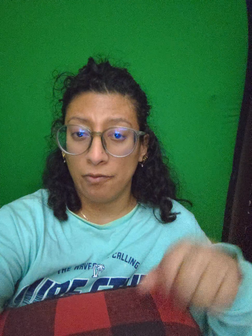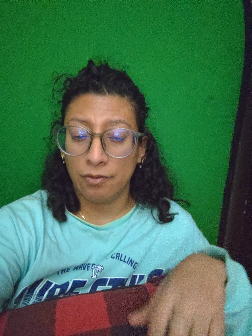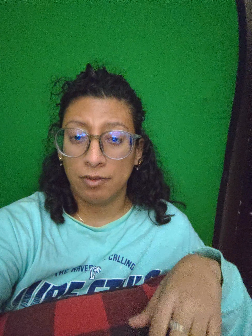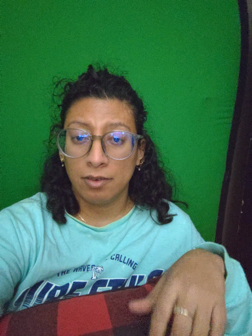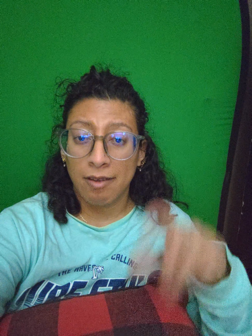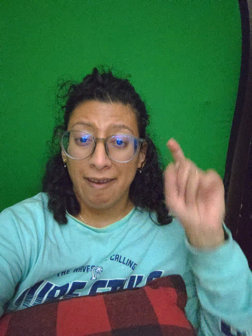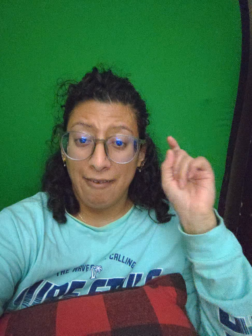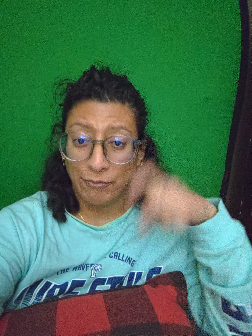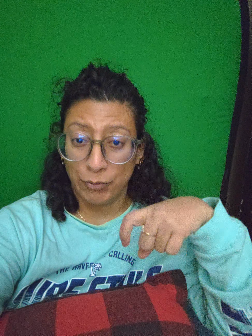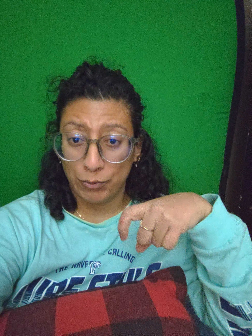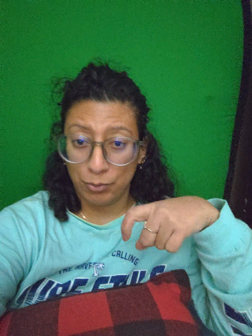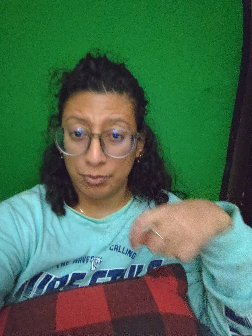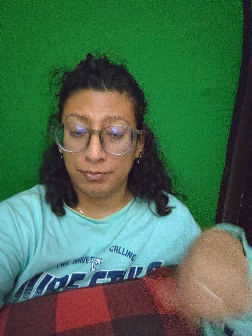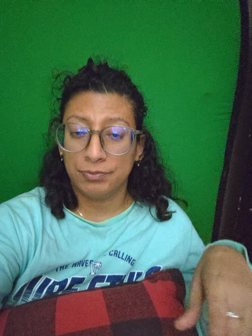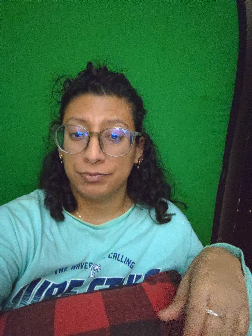have to